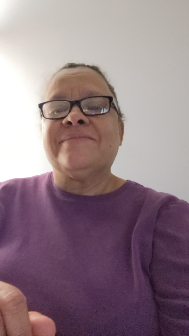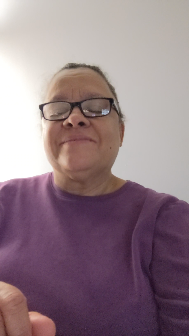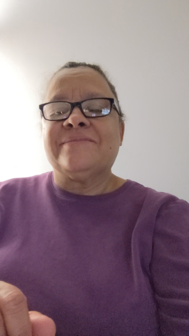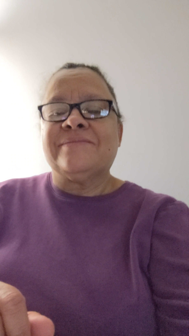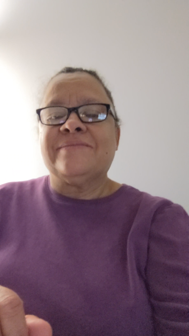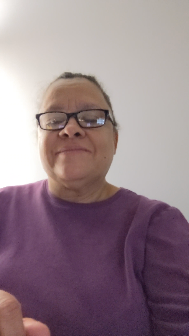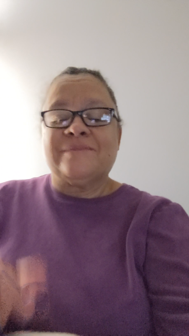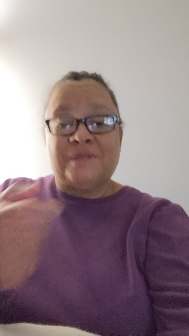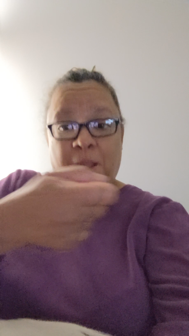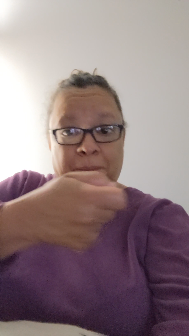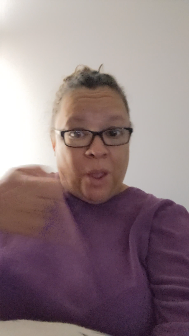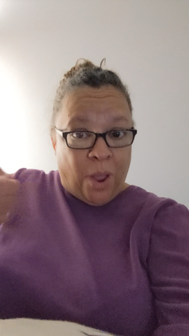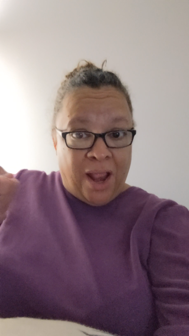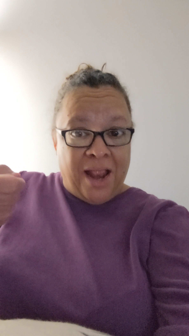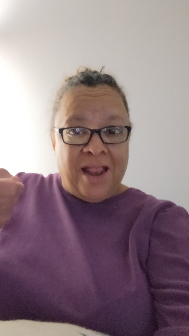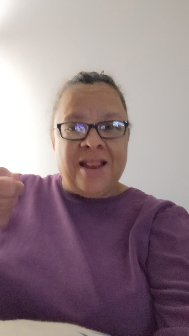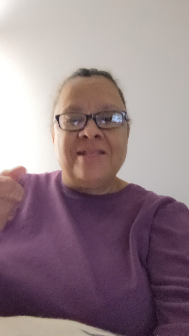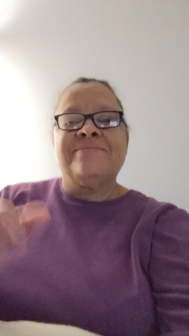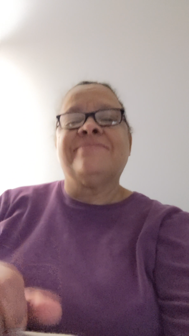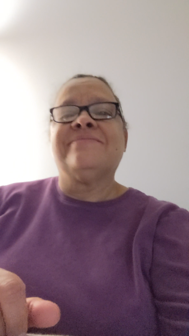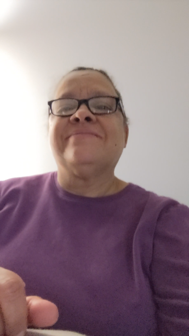pull